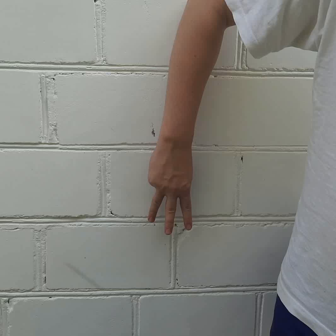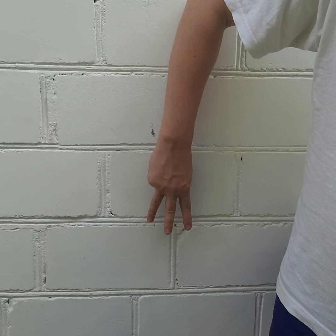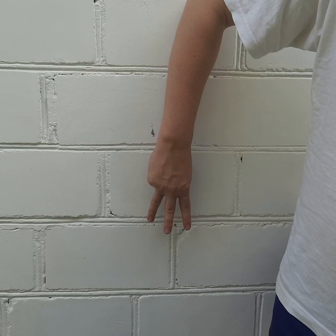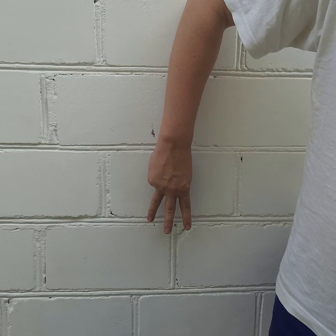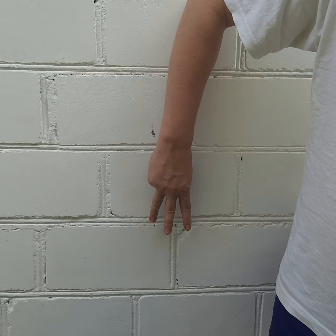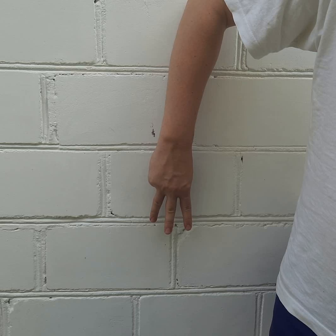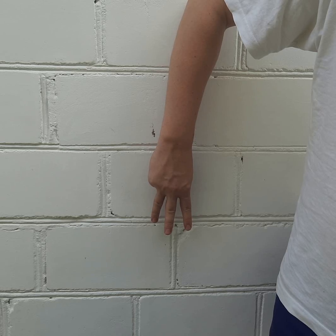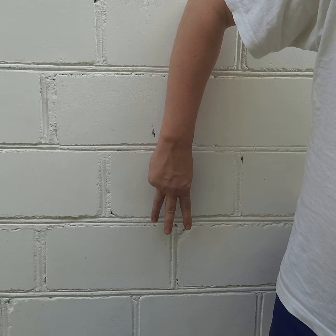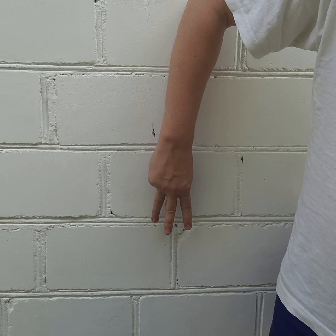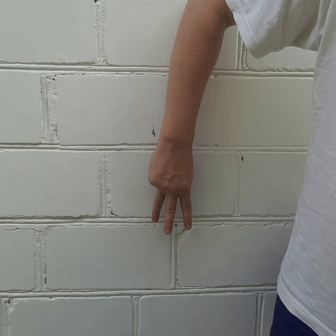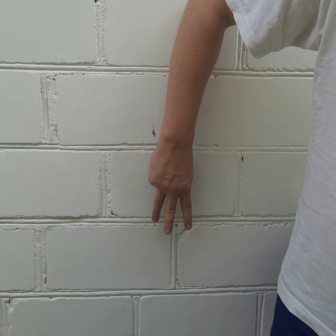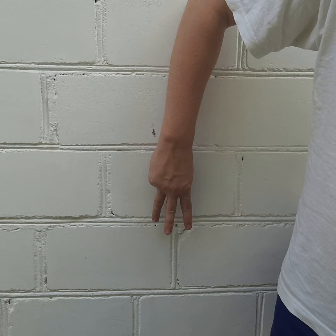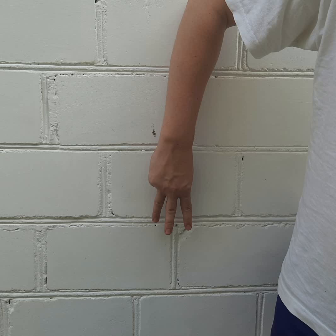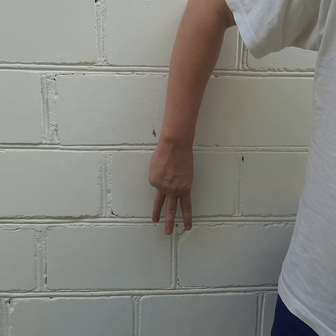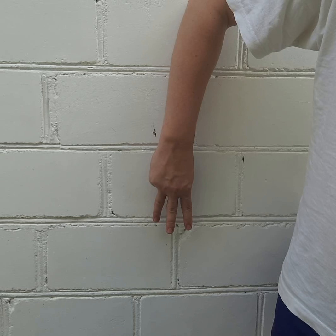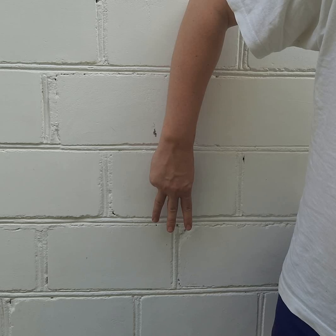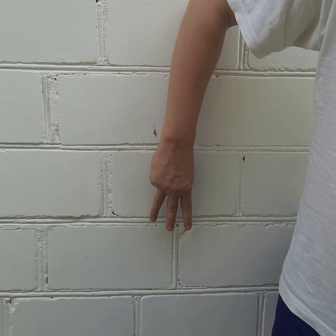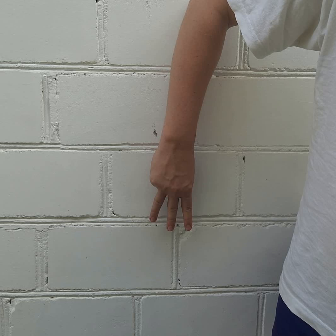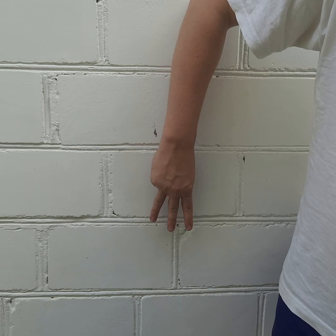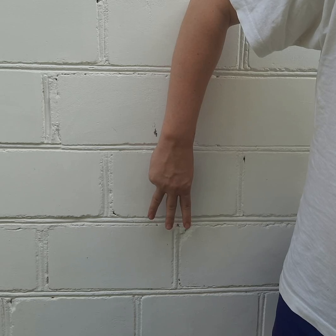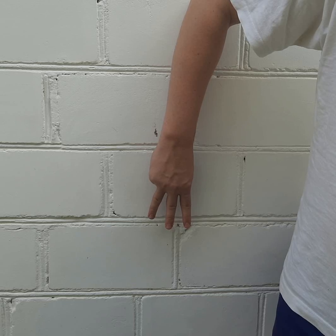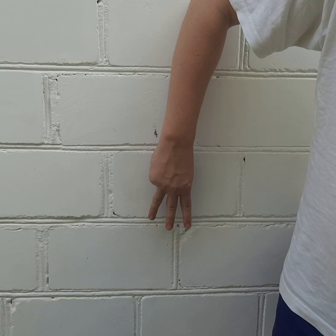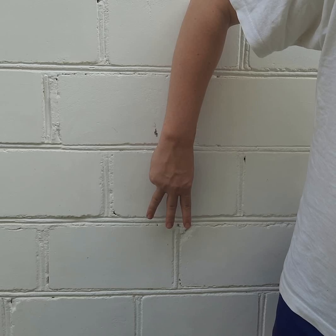М